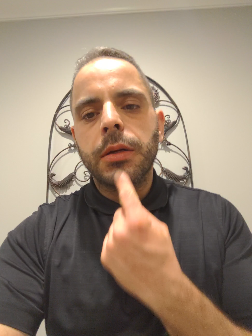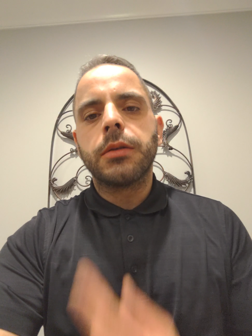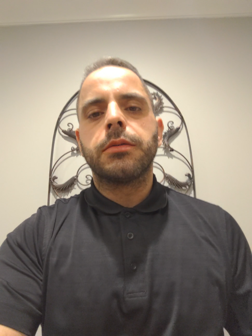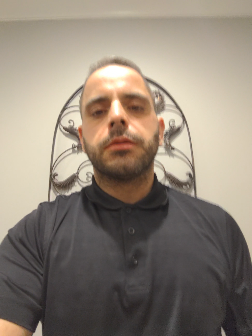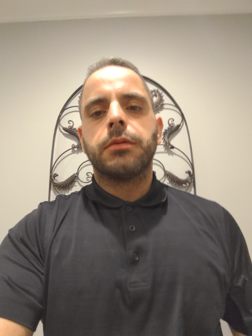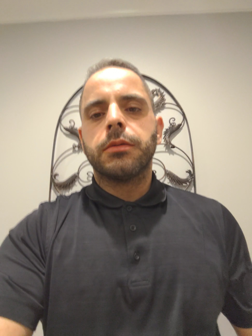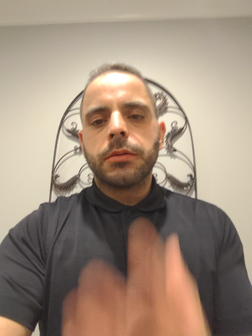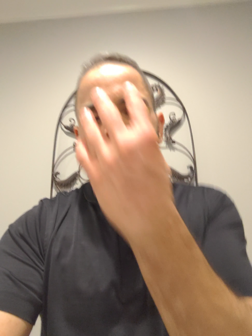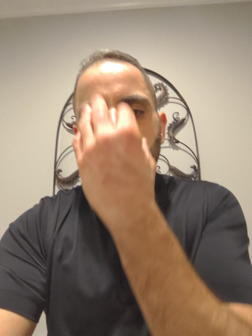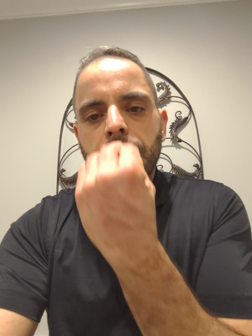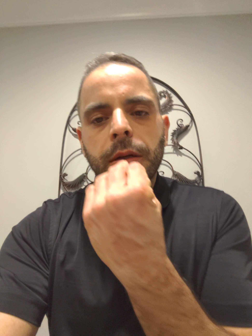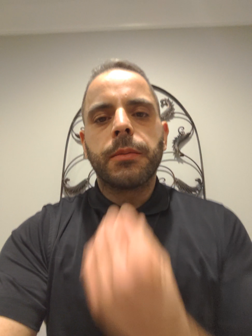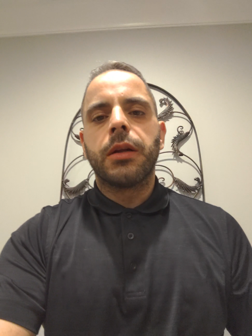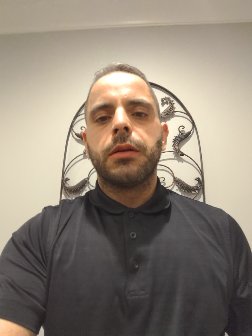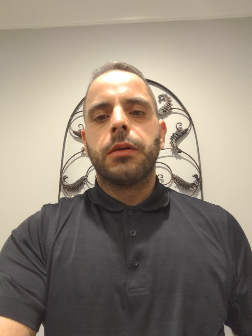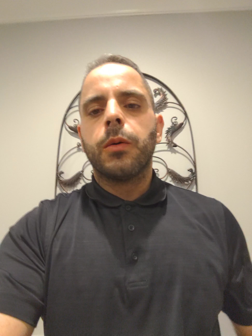sleepy